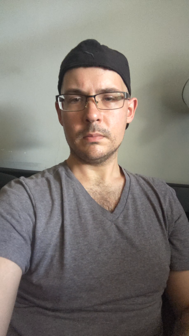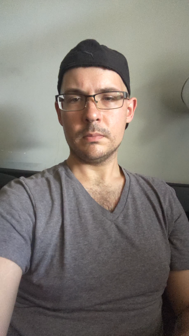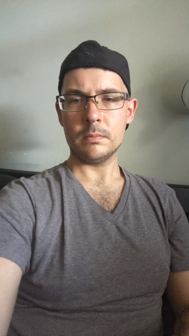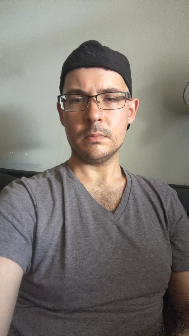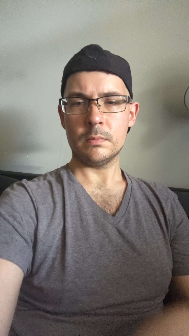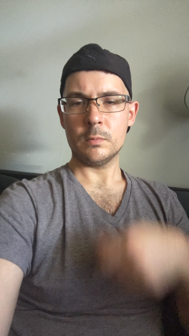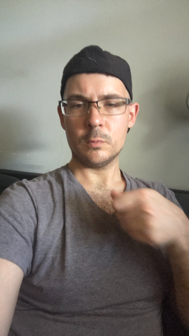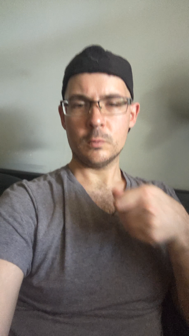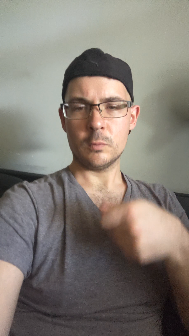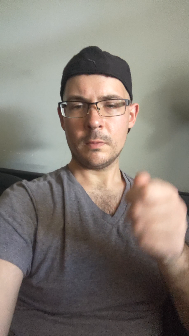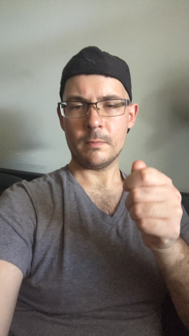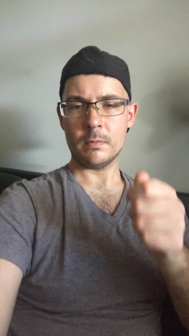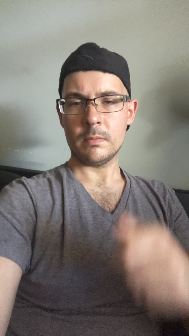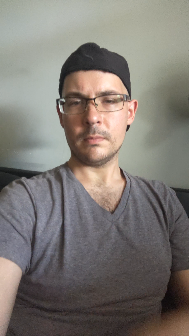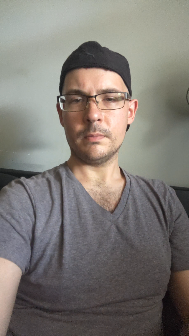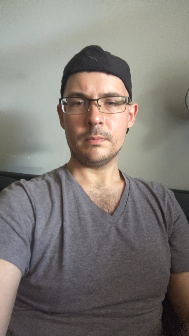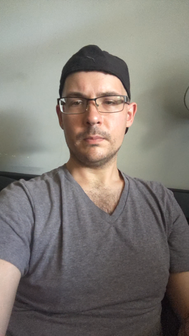shovel